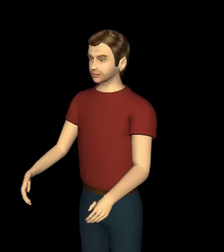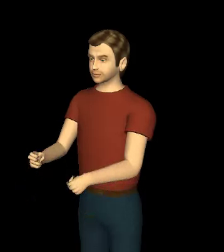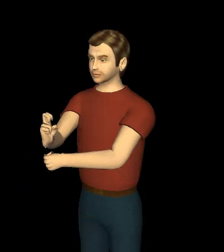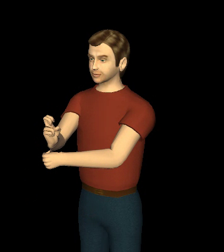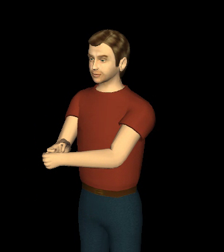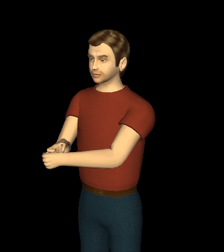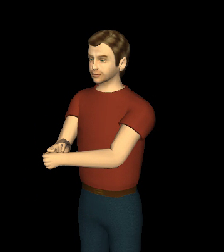صعب